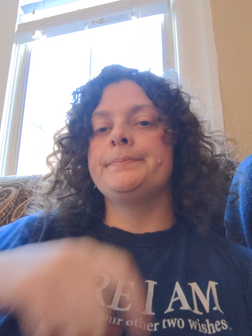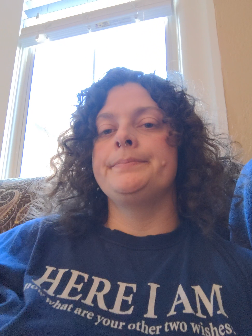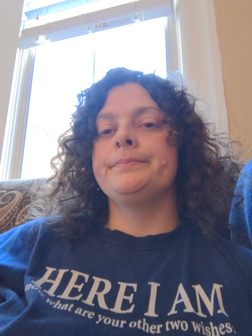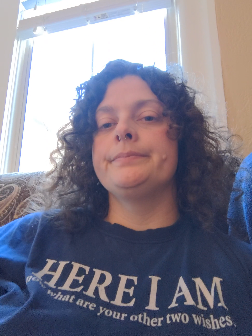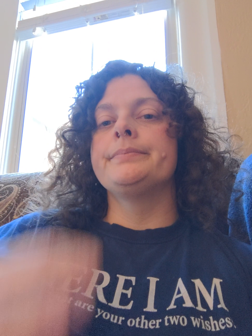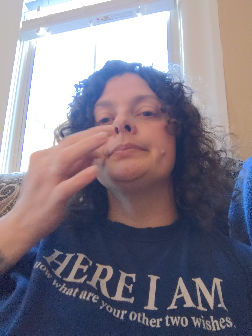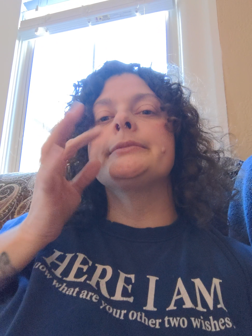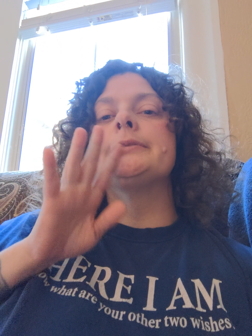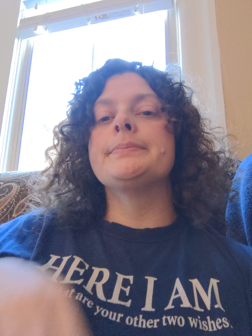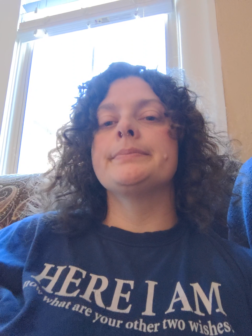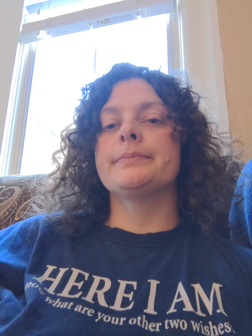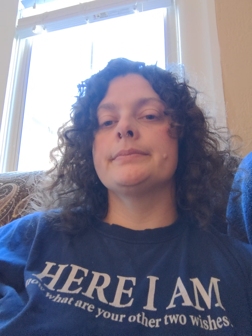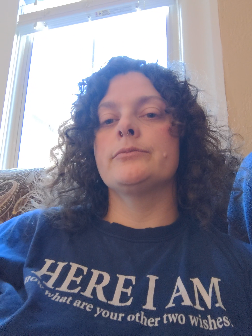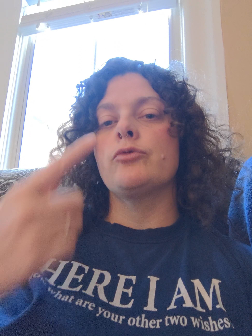bee